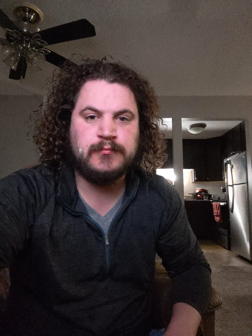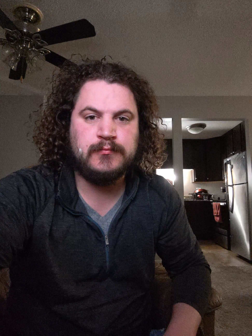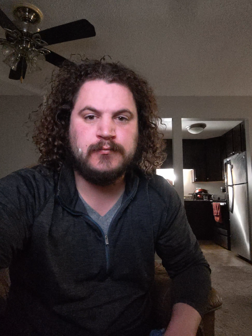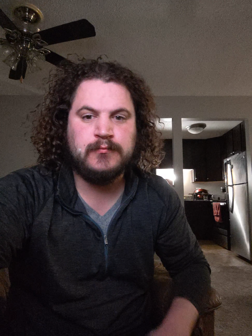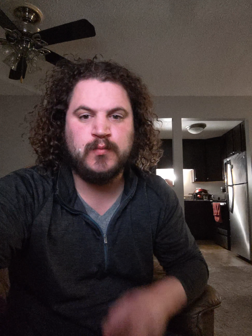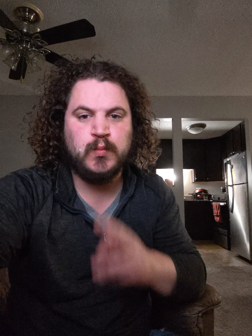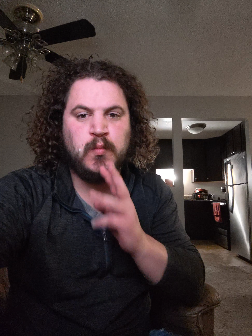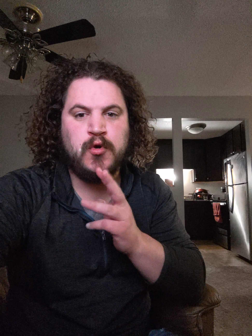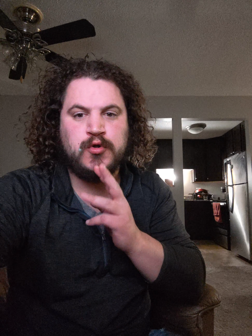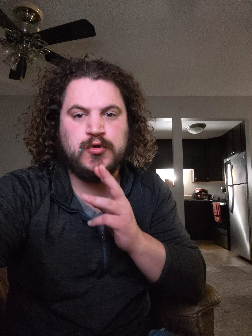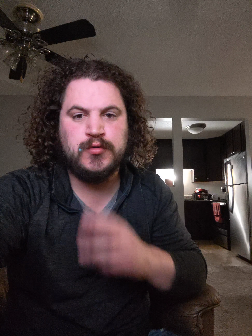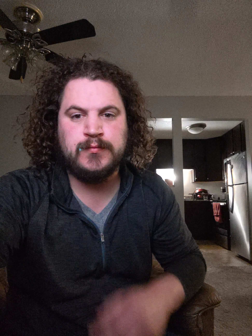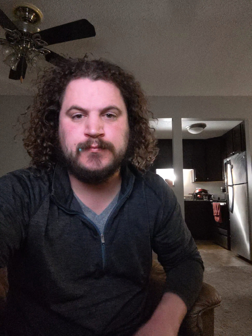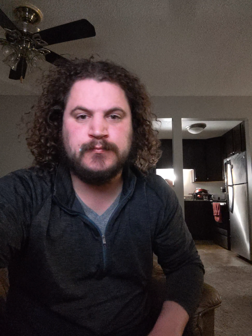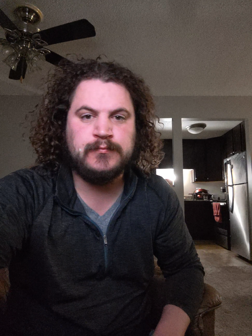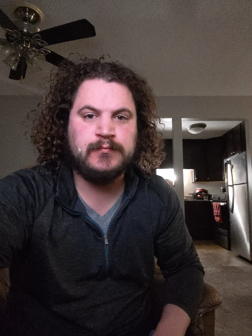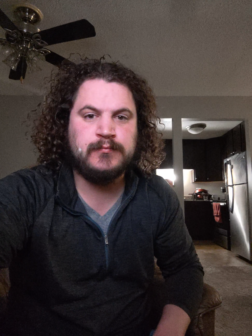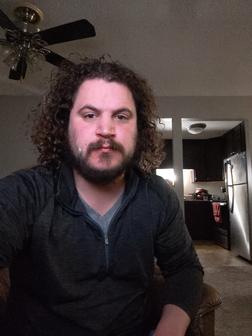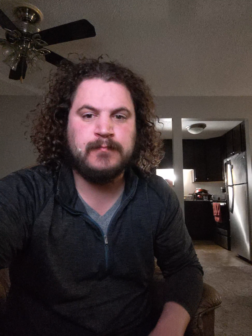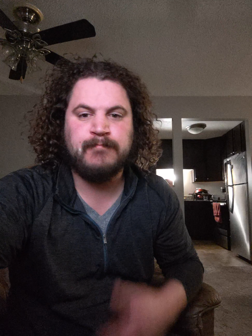water